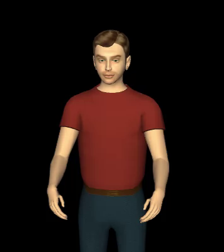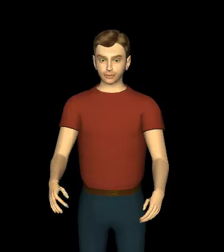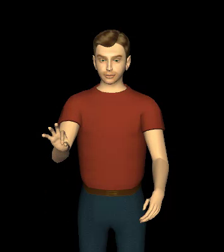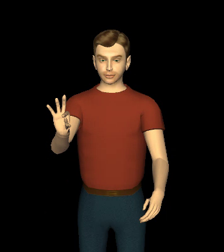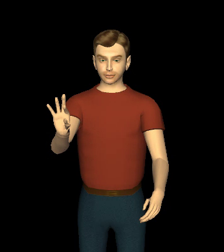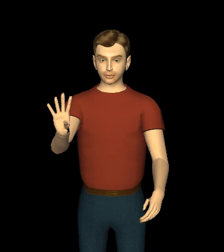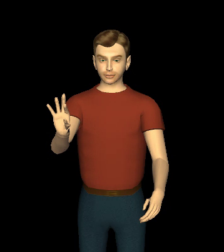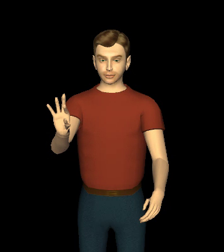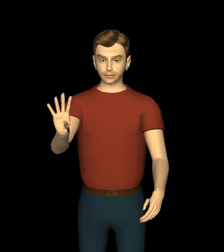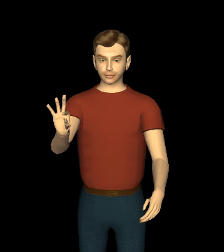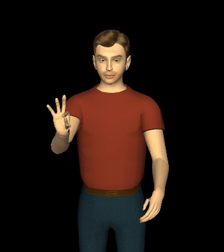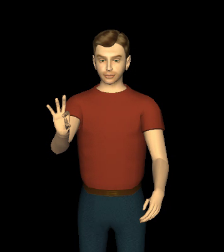50